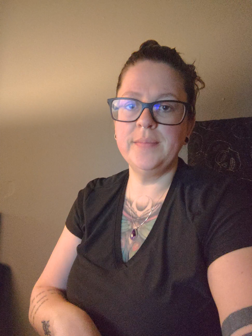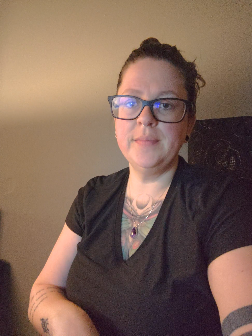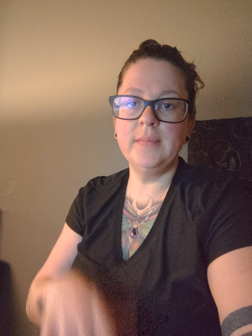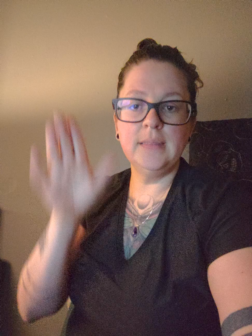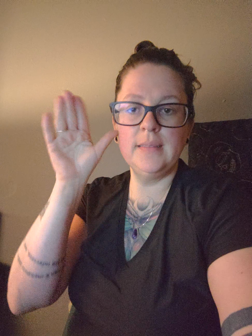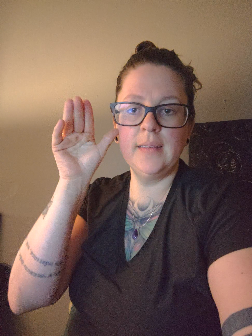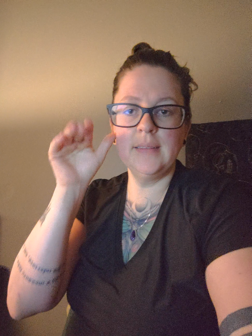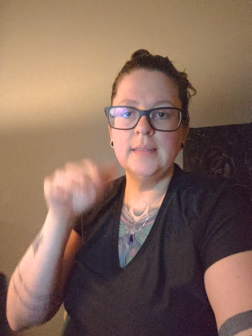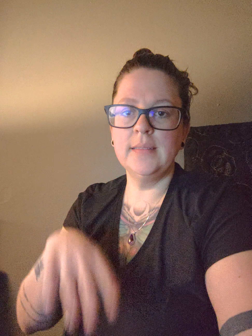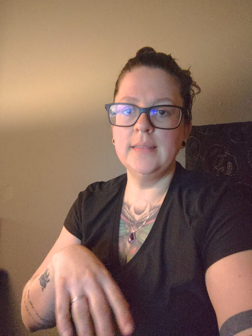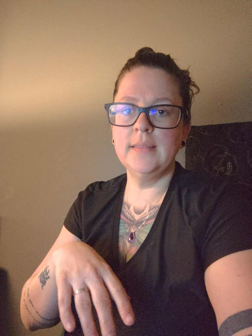donkey